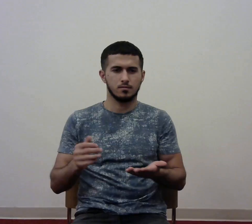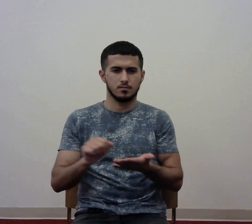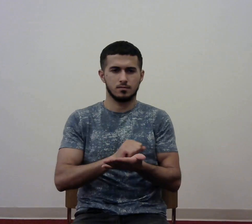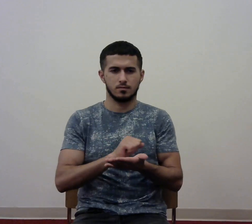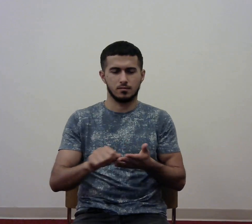sənəd